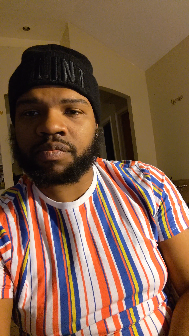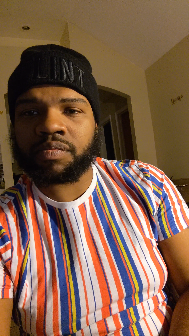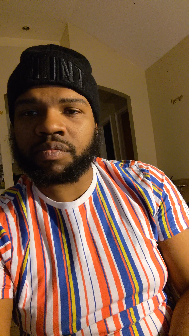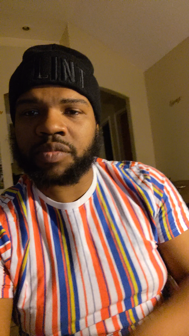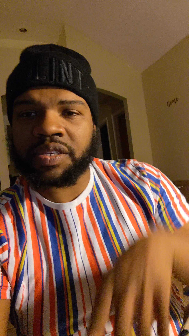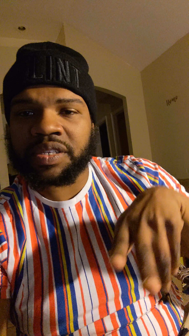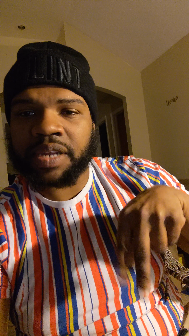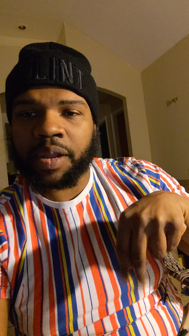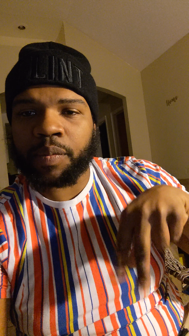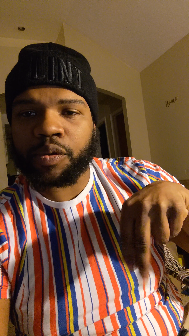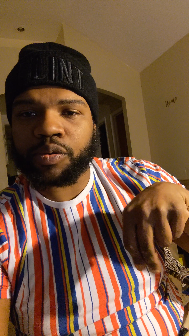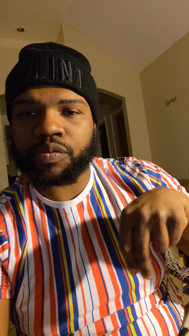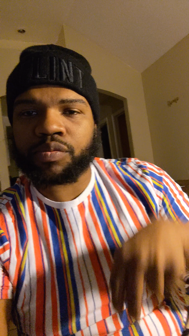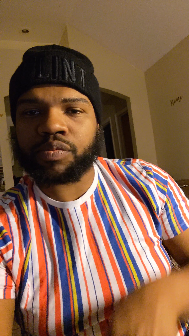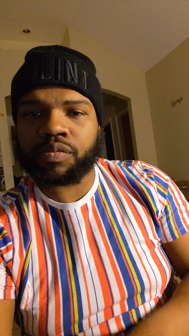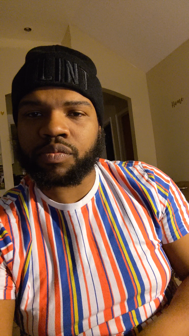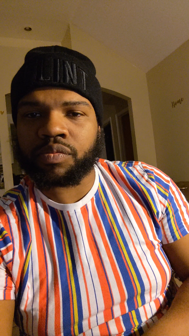diaper